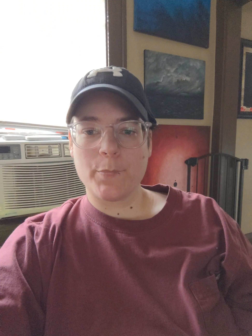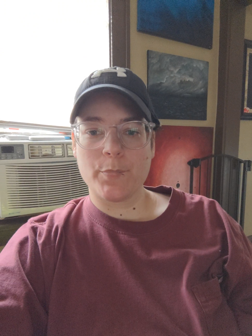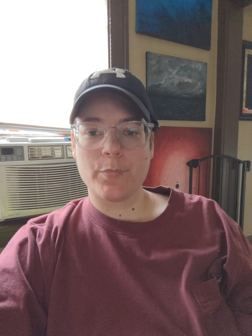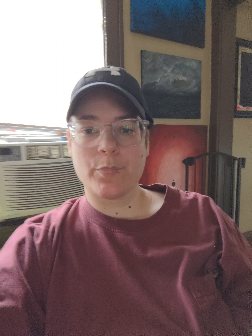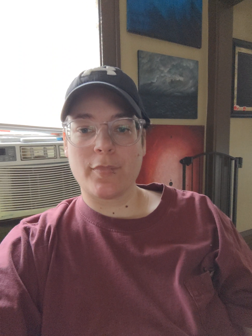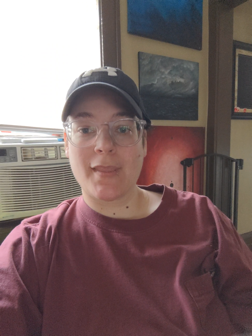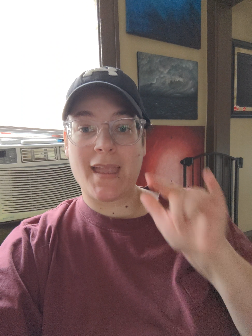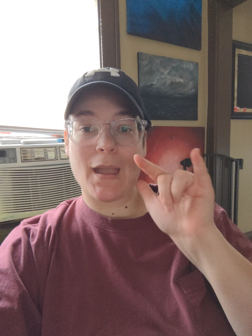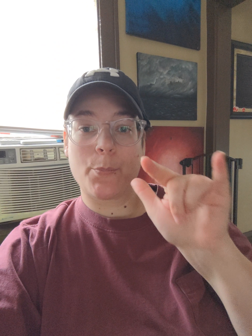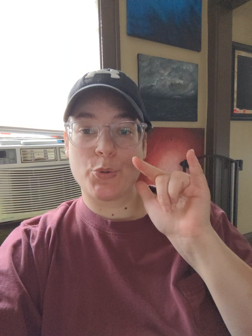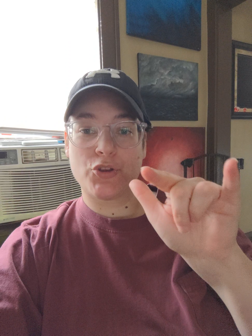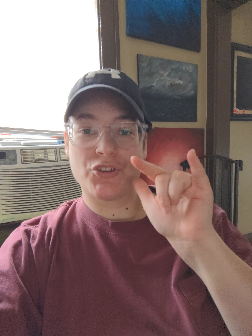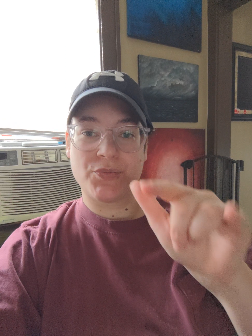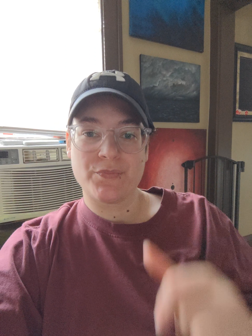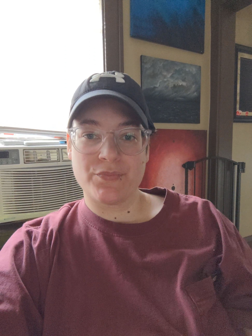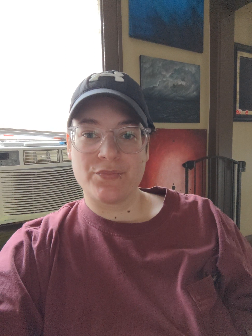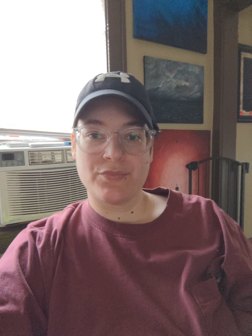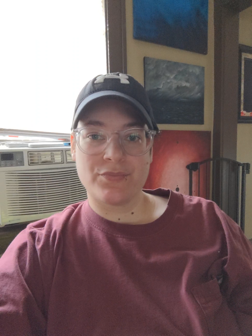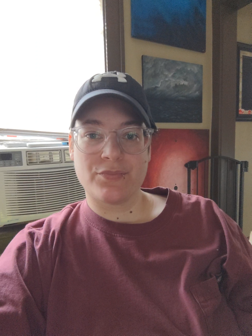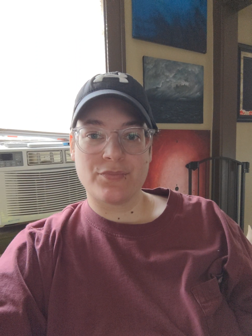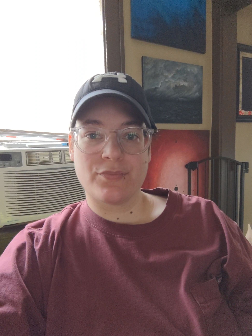airplane